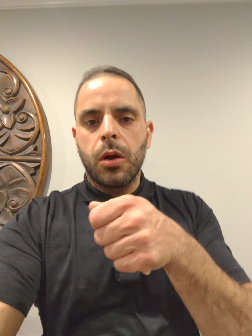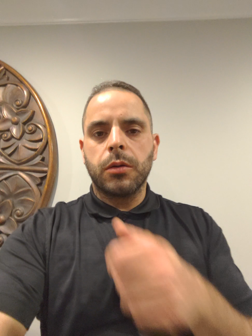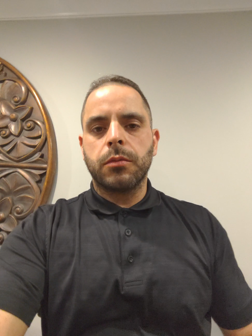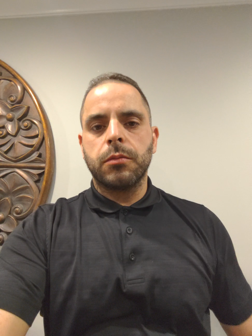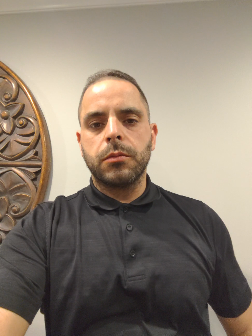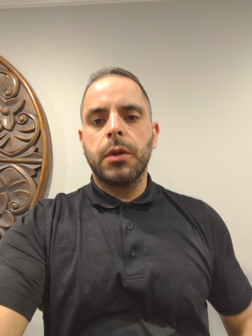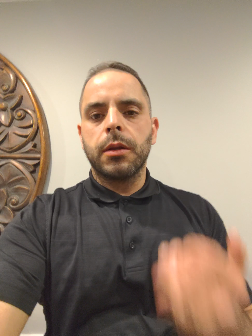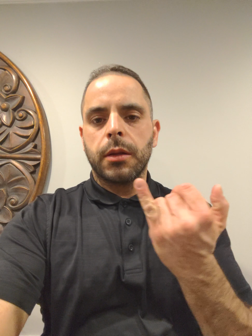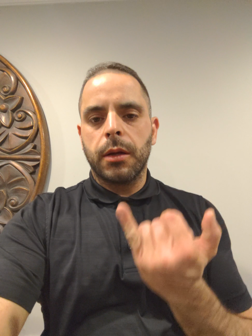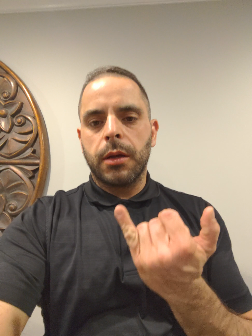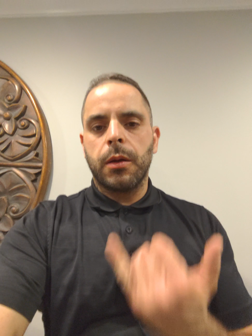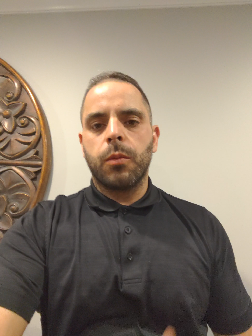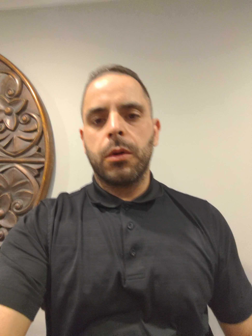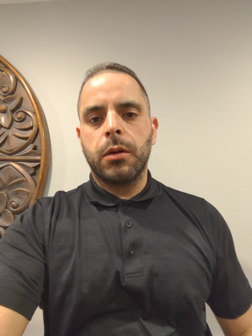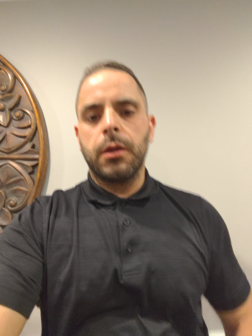now